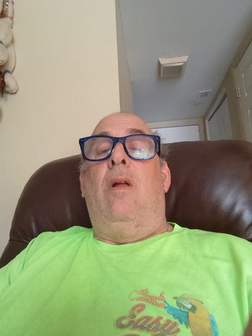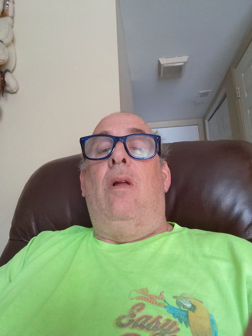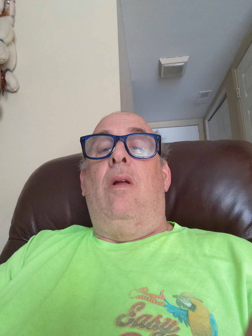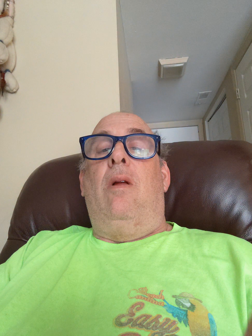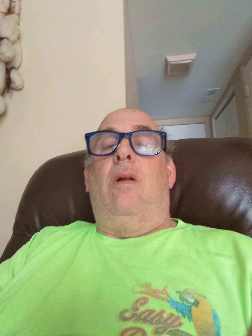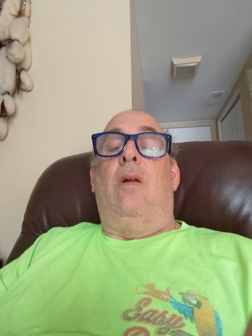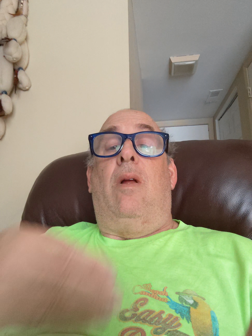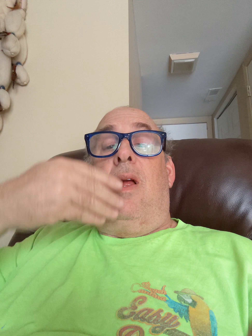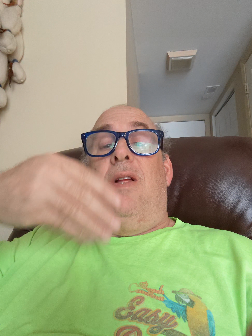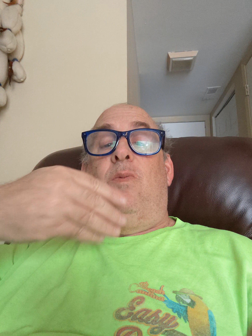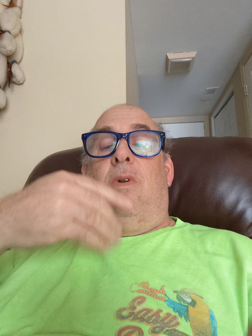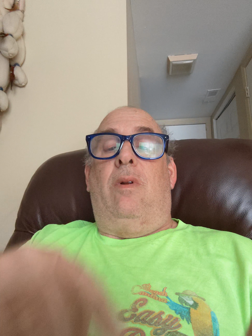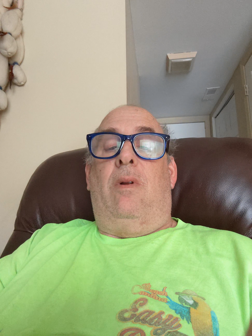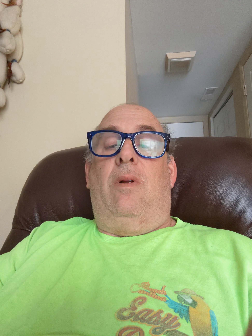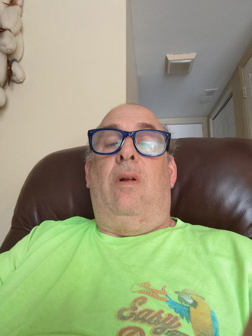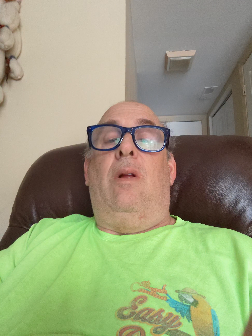cereal